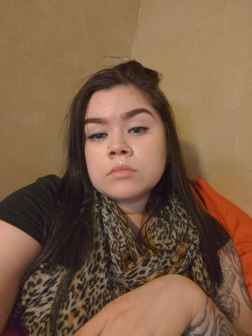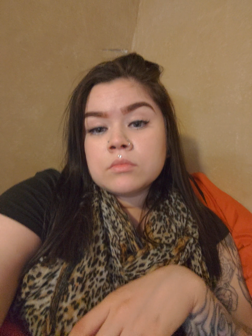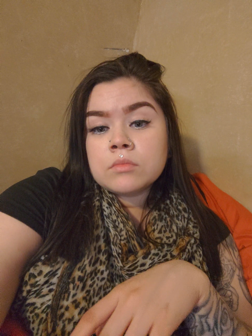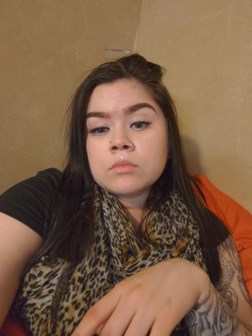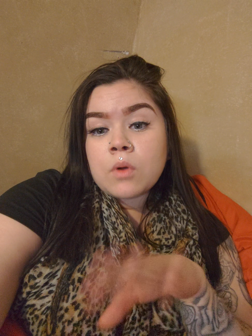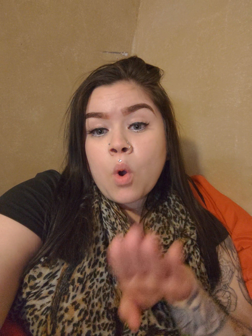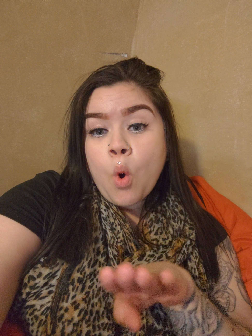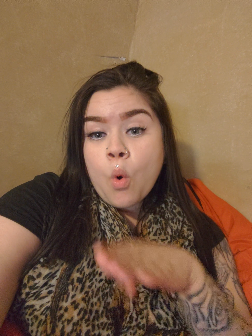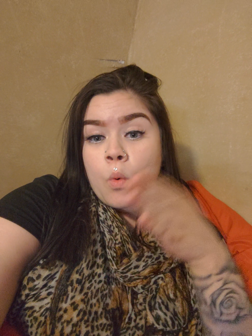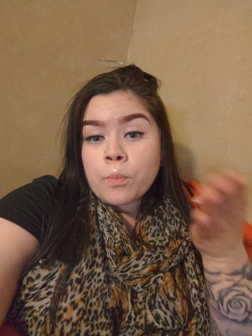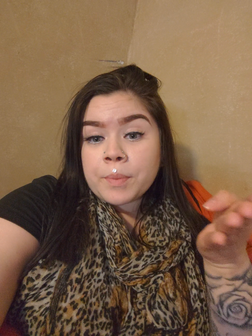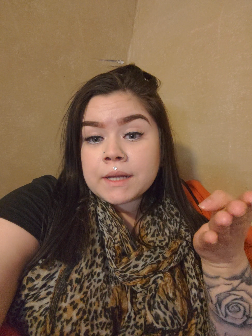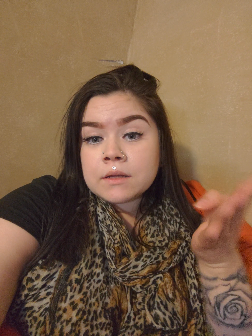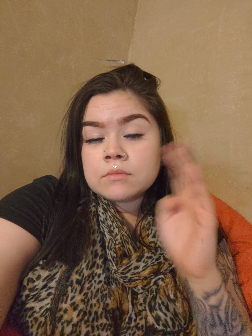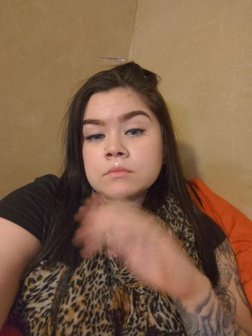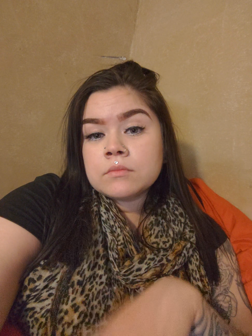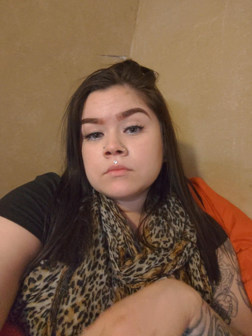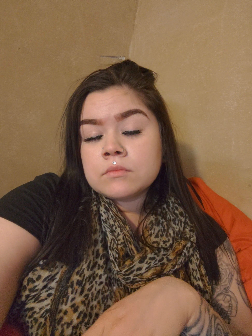open